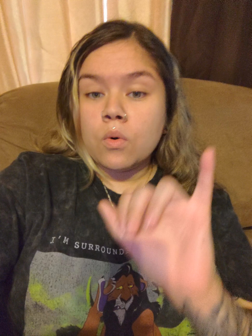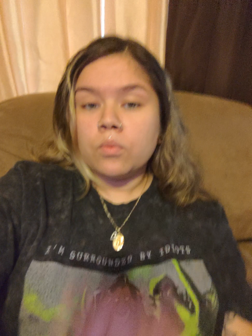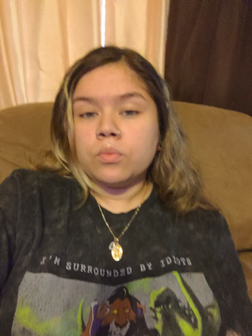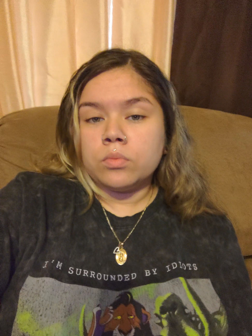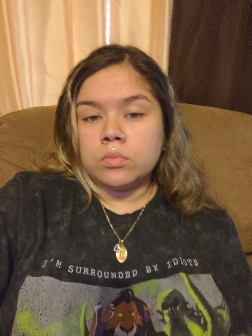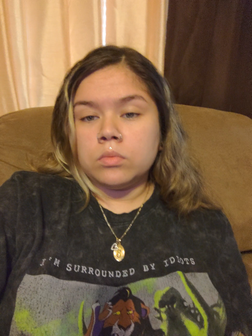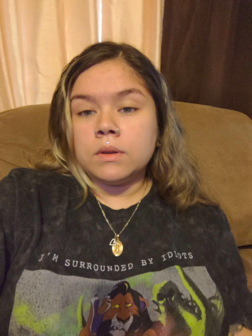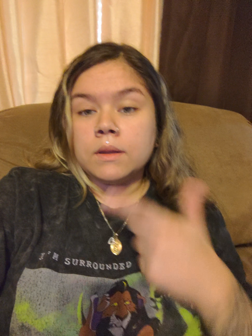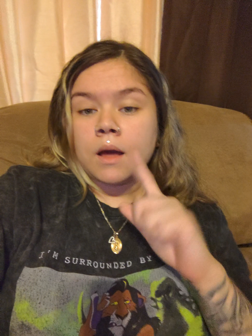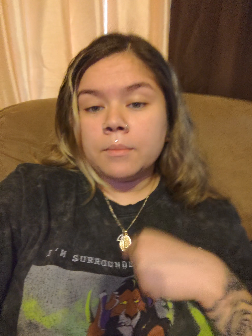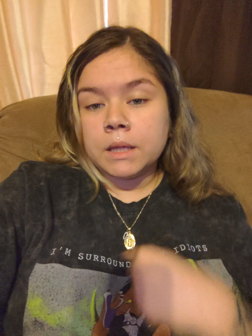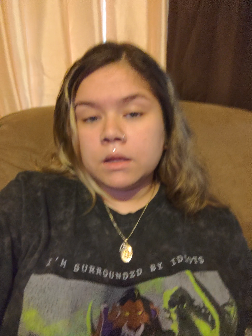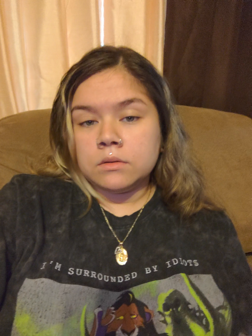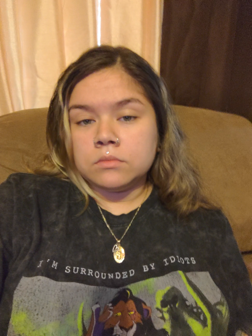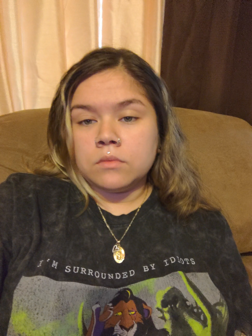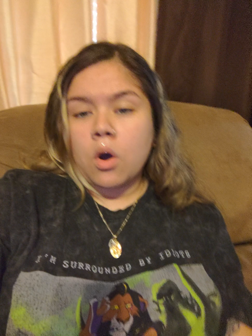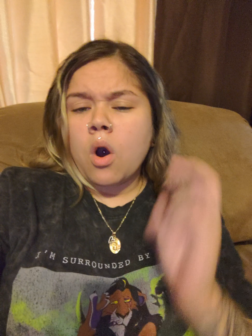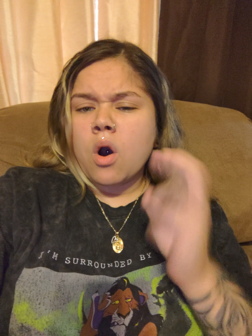let me